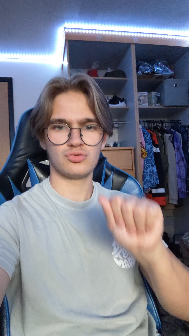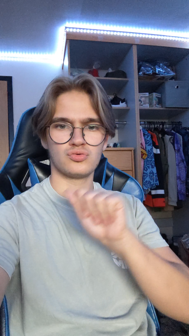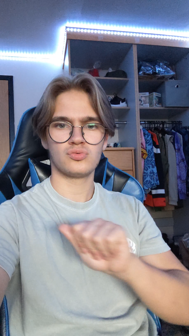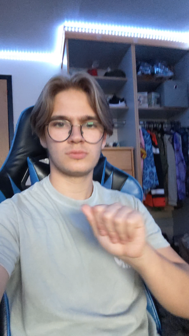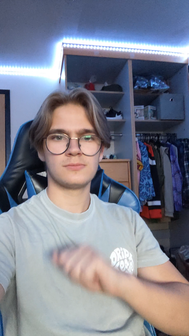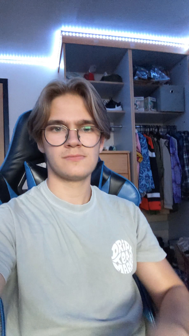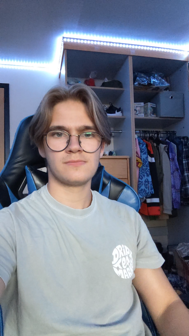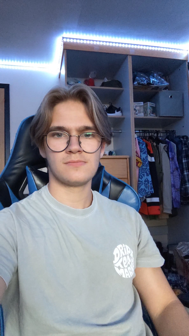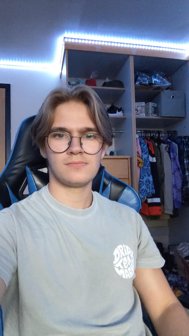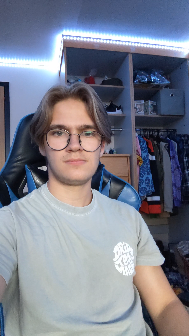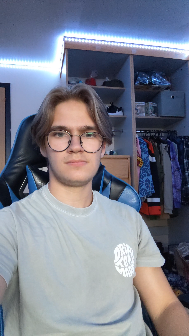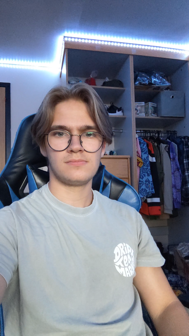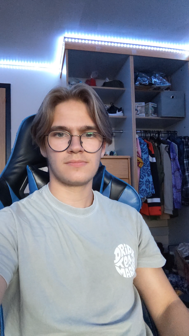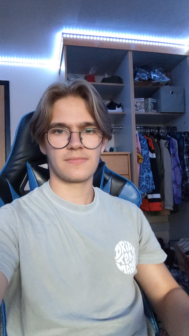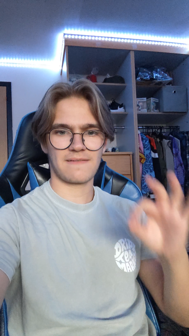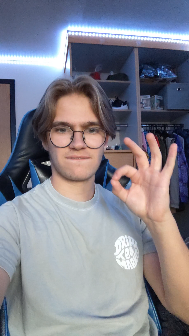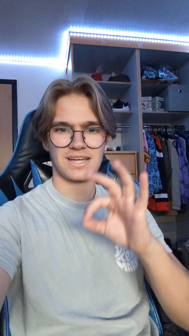fit